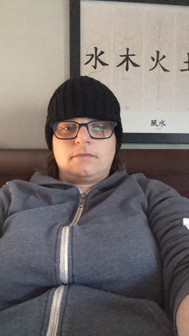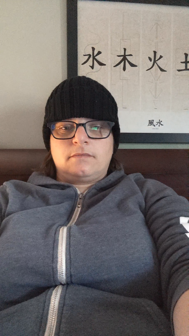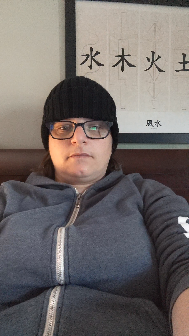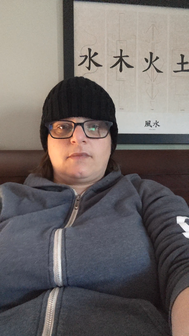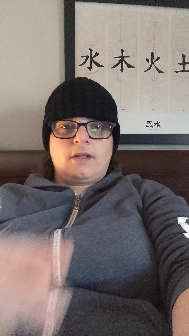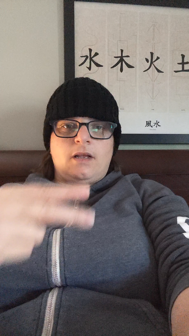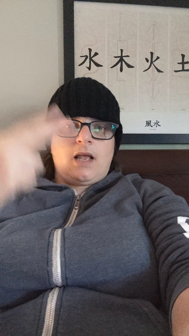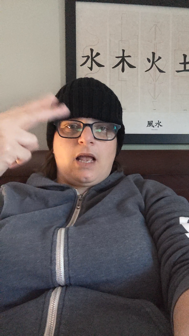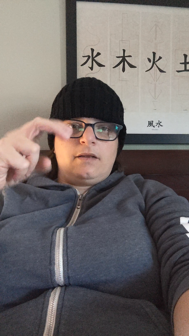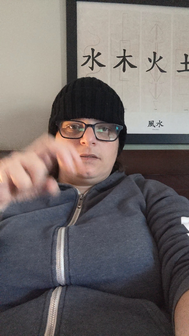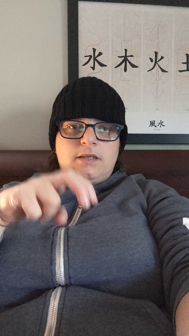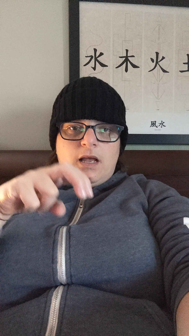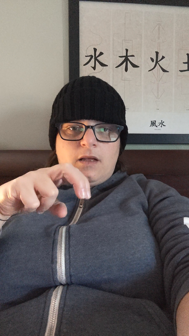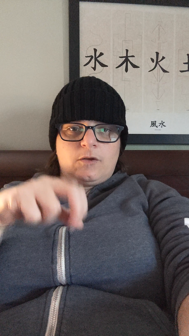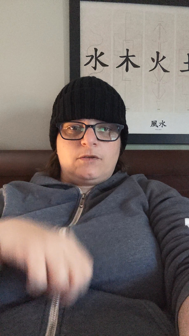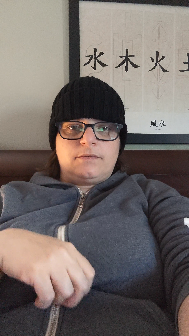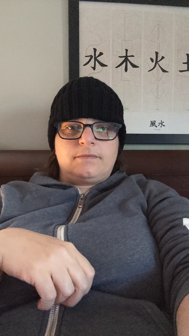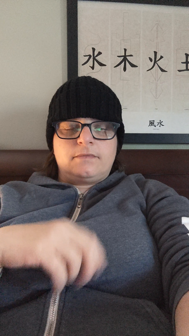high chair